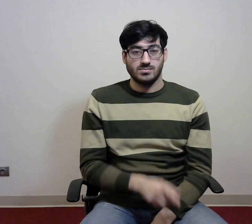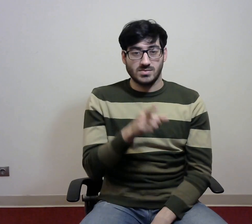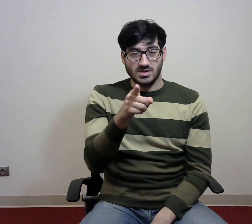sən